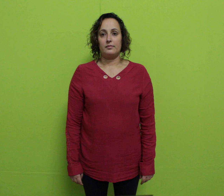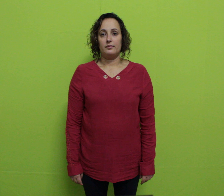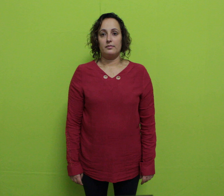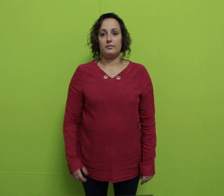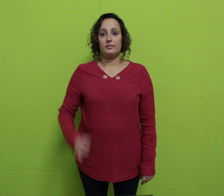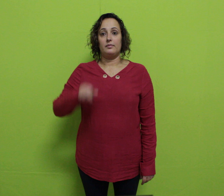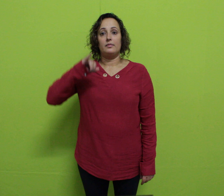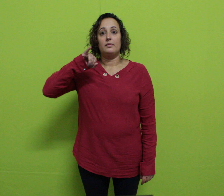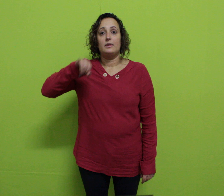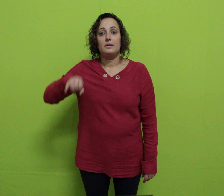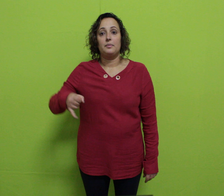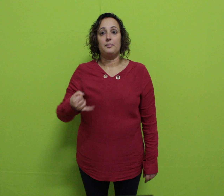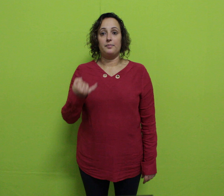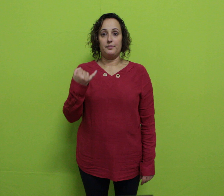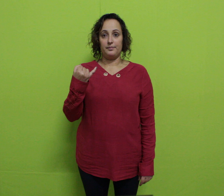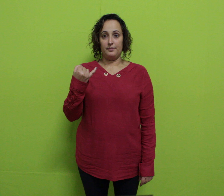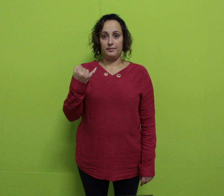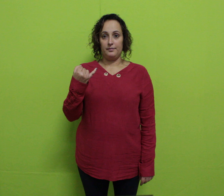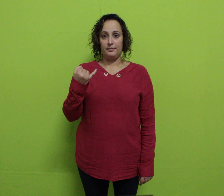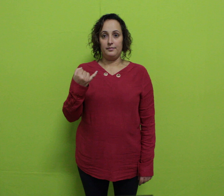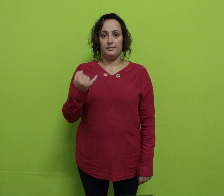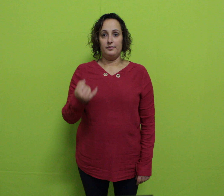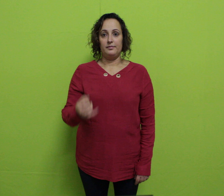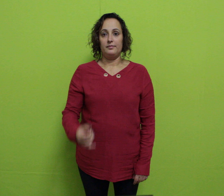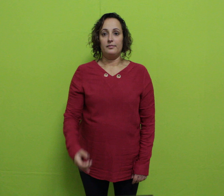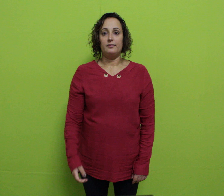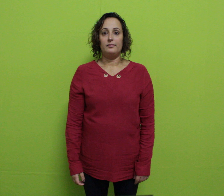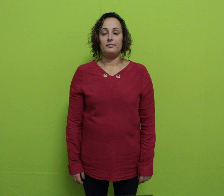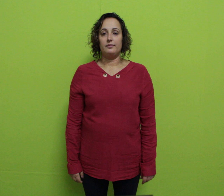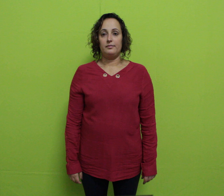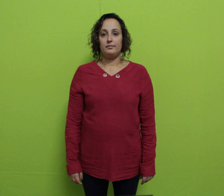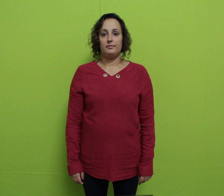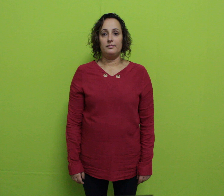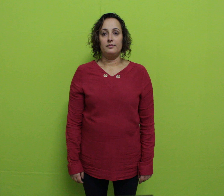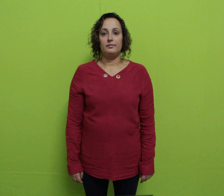aproveitar